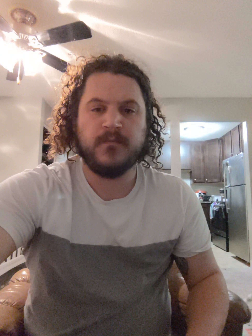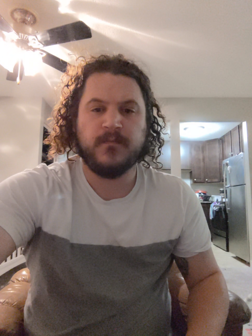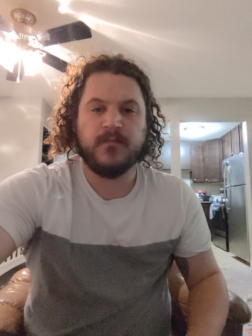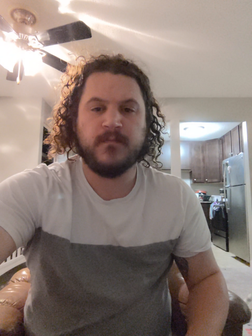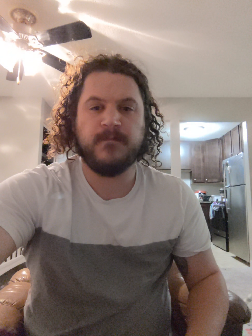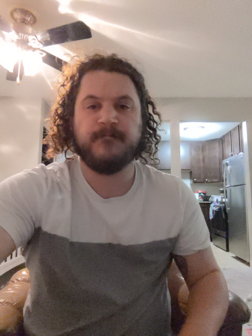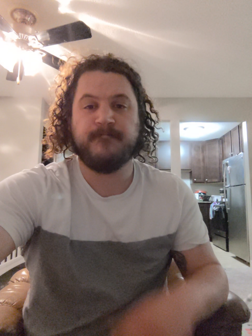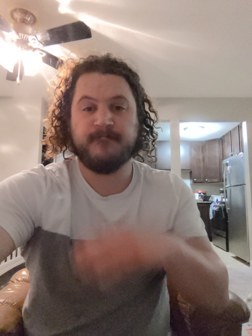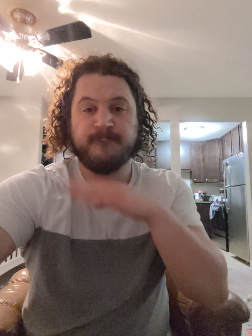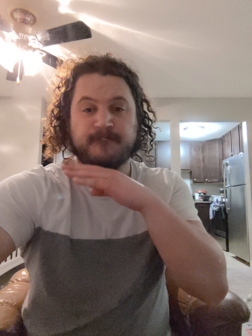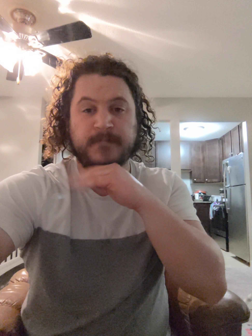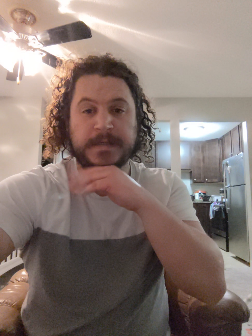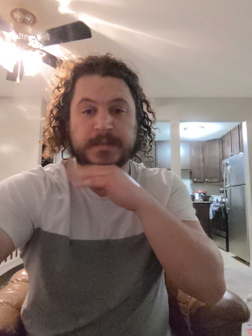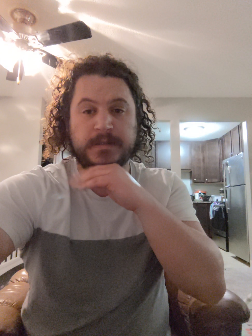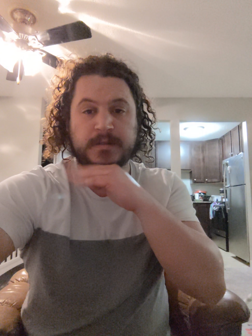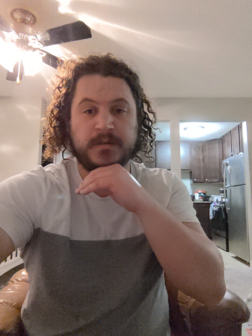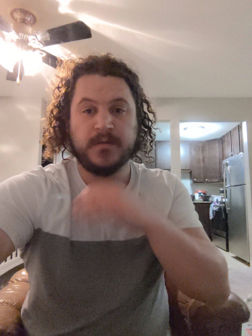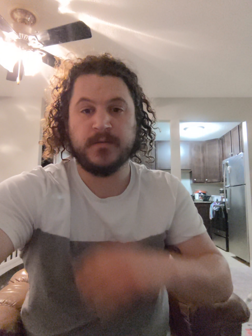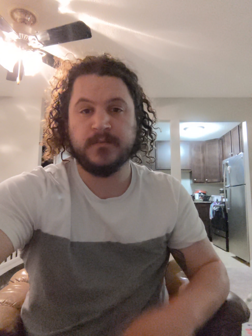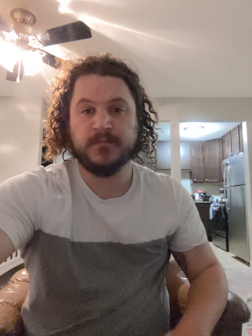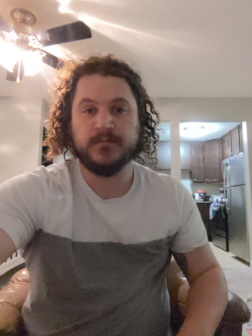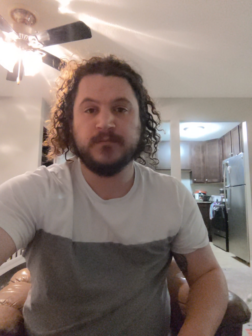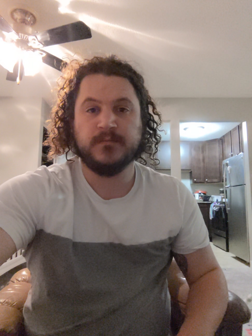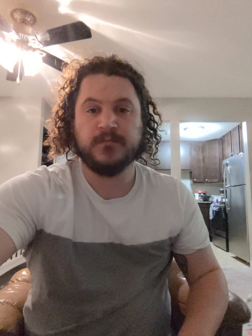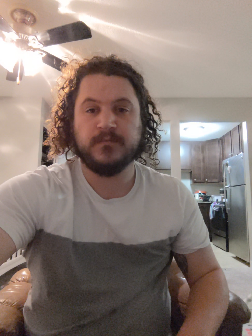pig